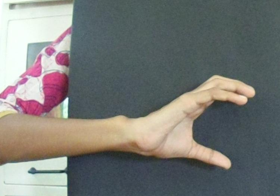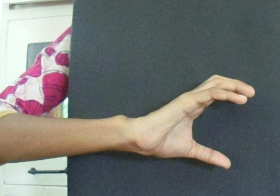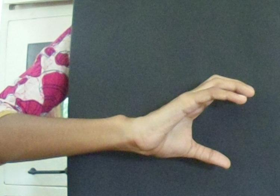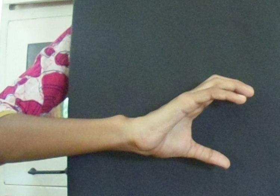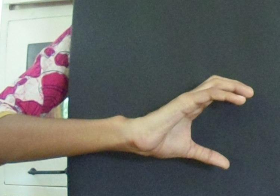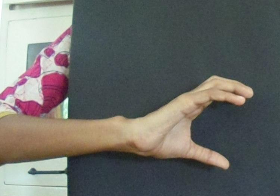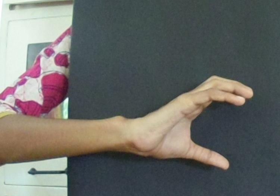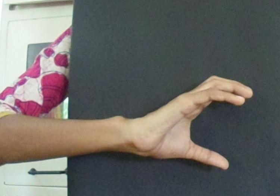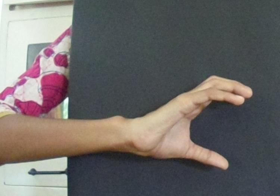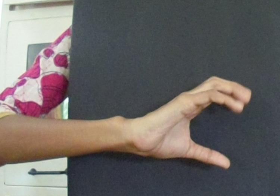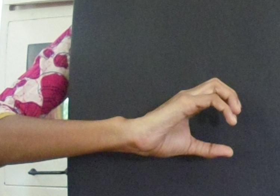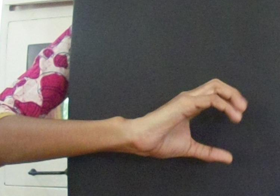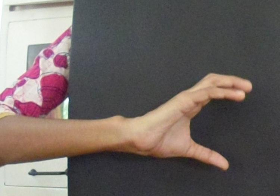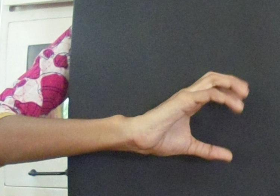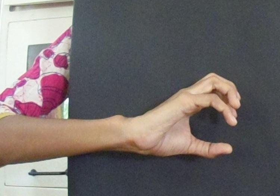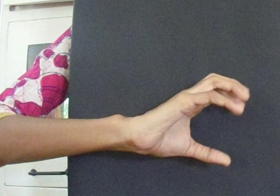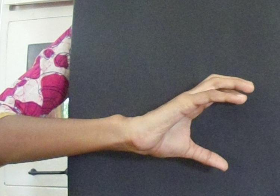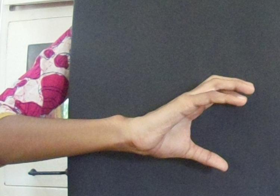pain